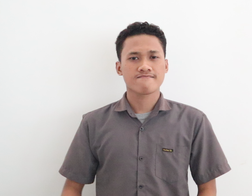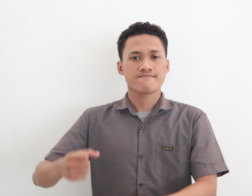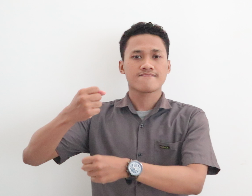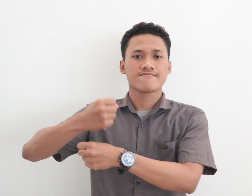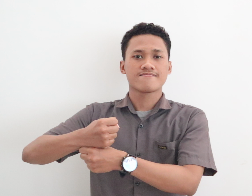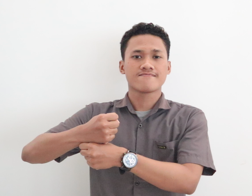G